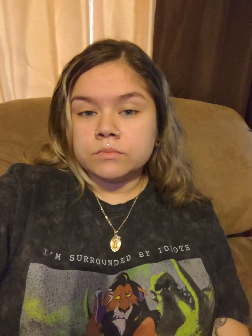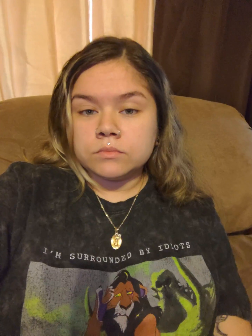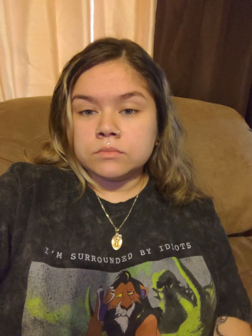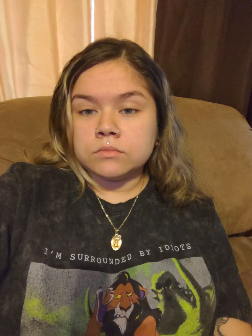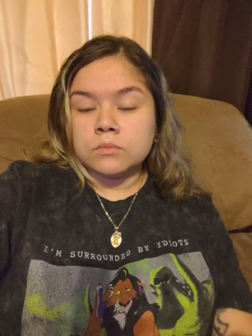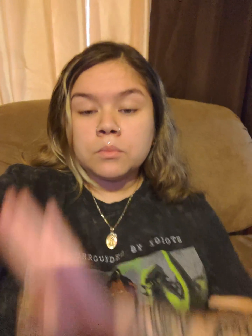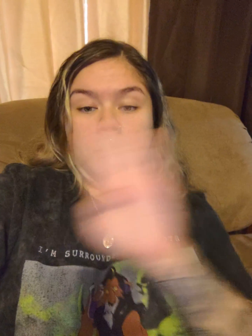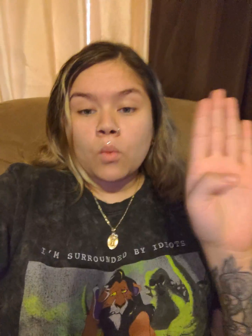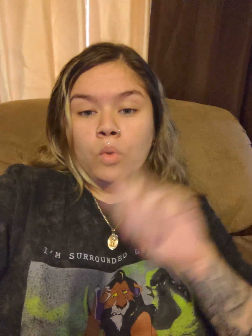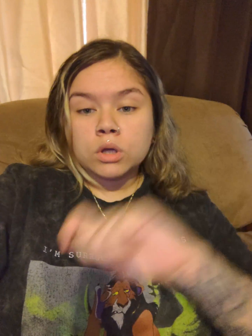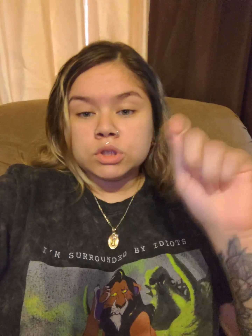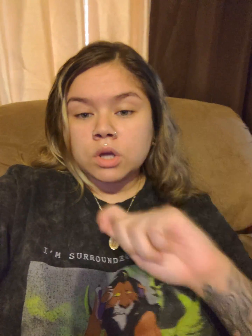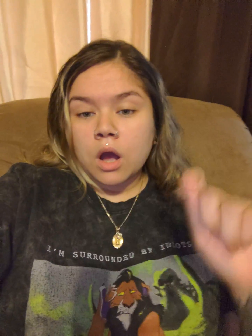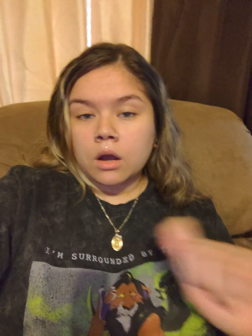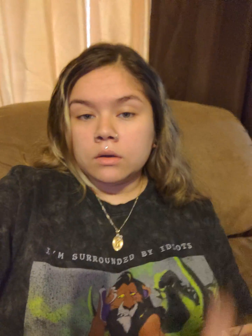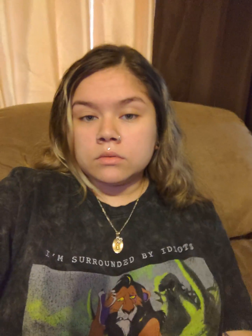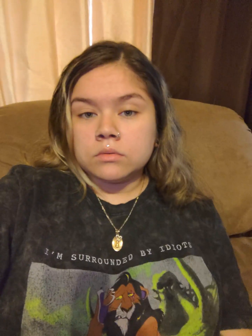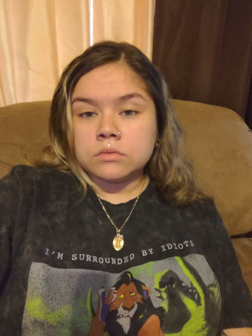chalk